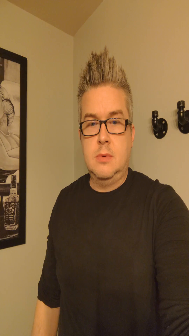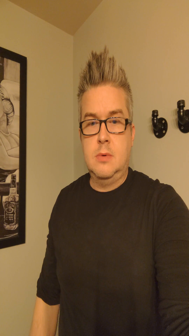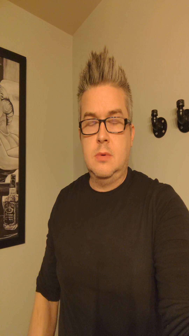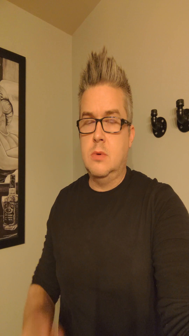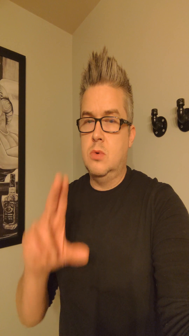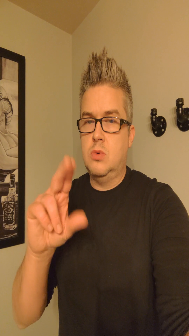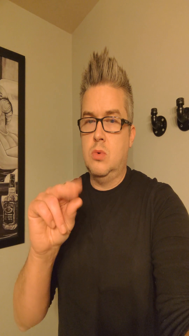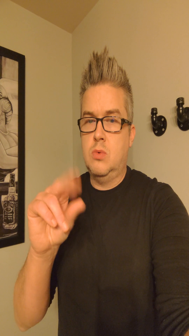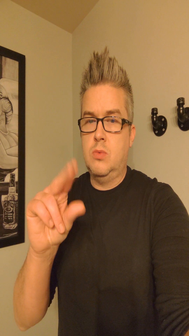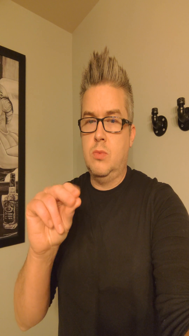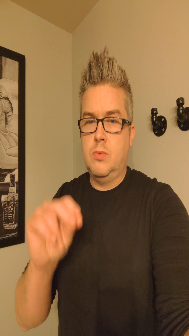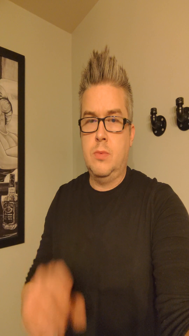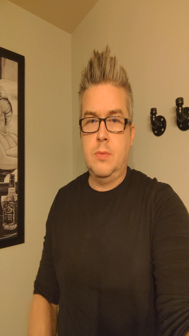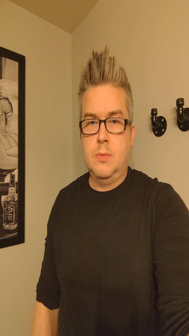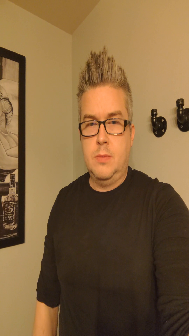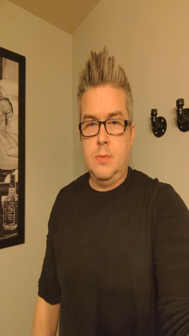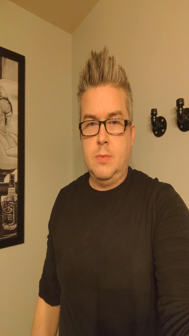no